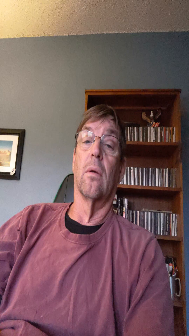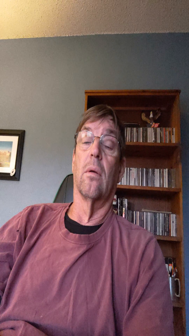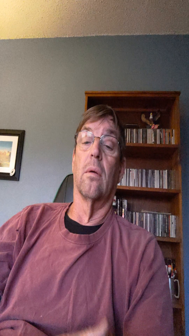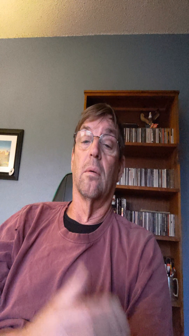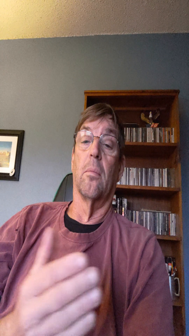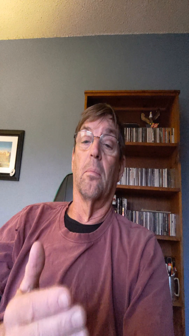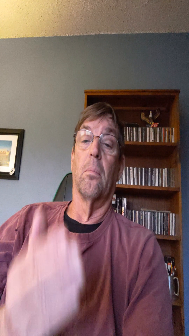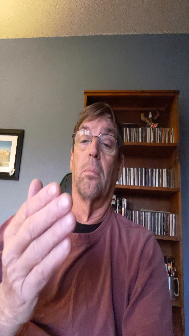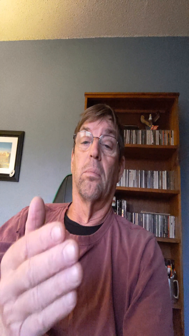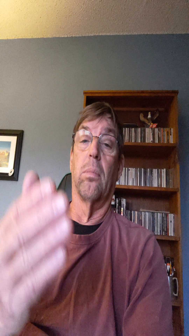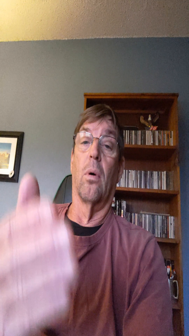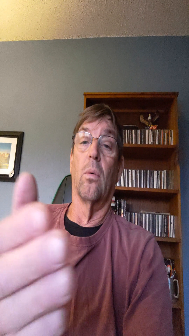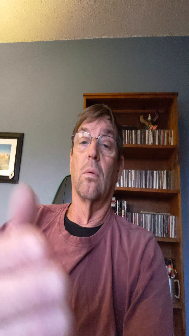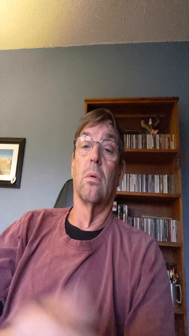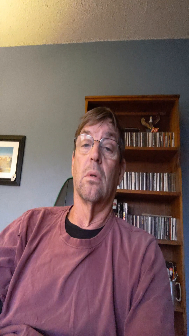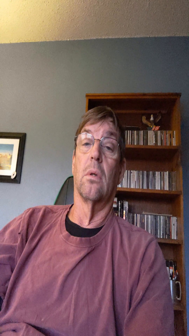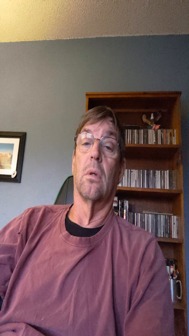boat